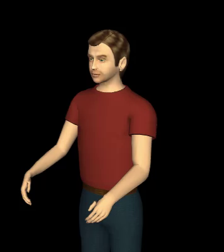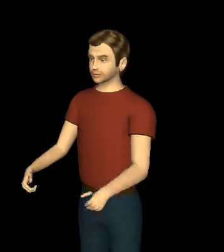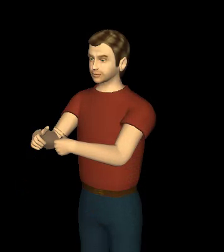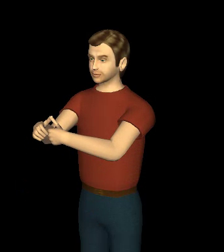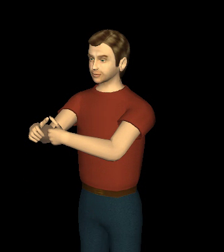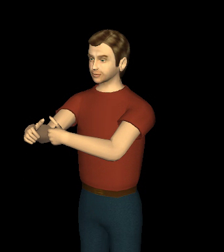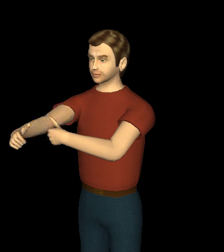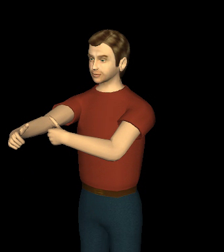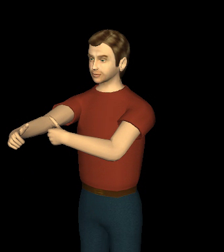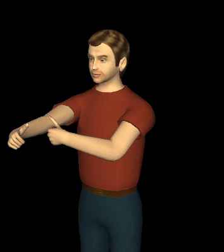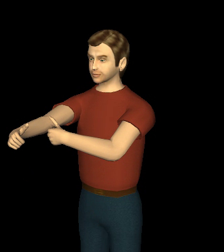مسافة